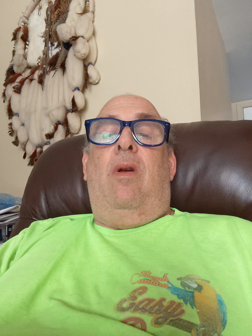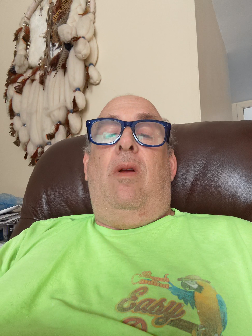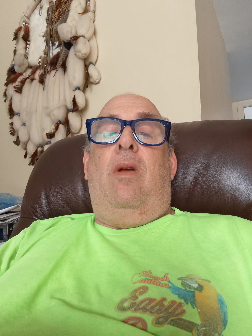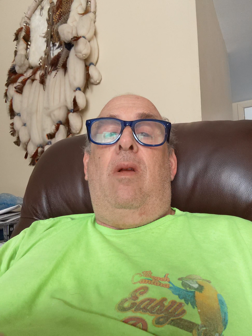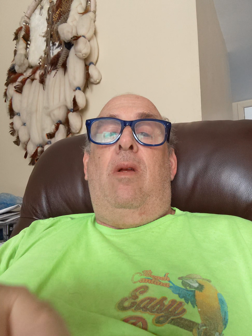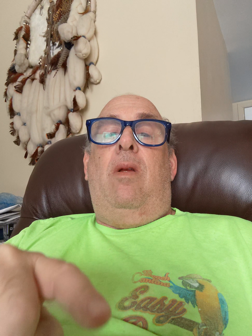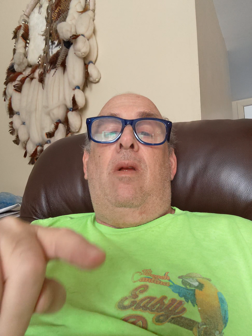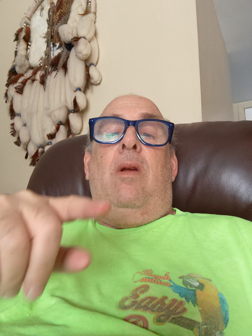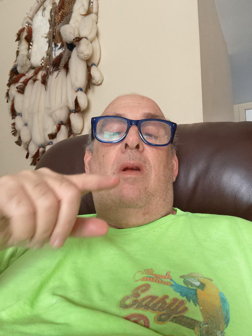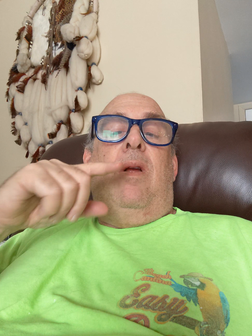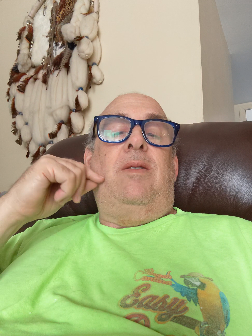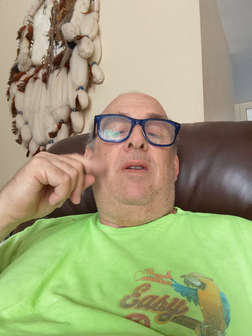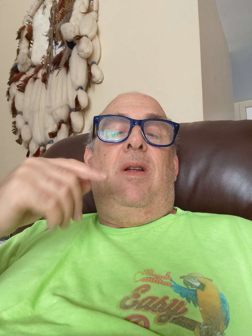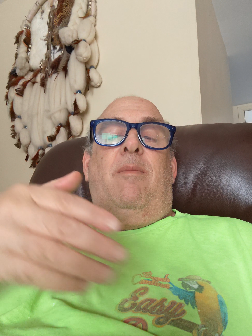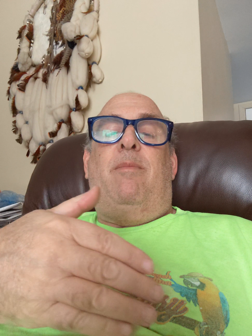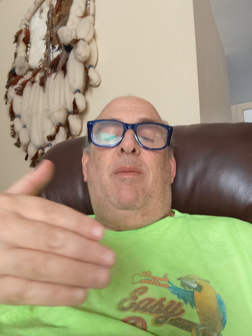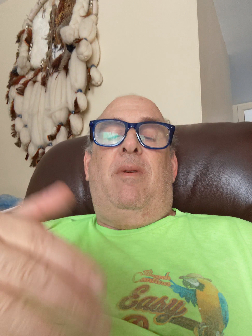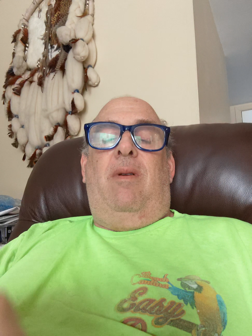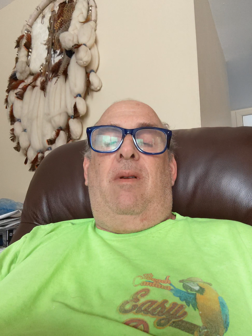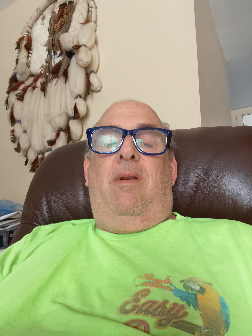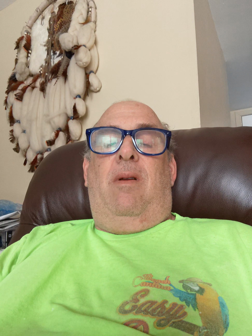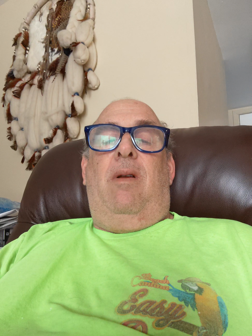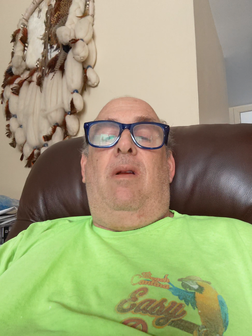kitty